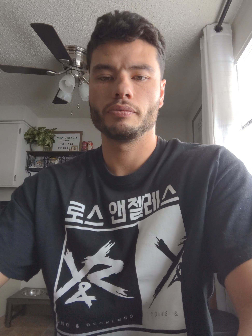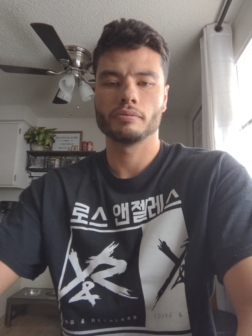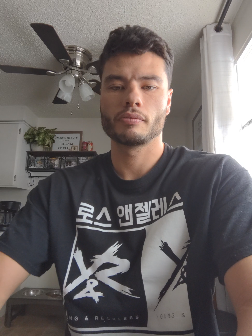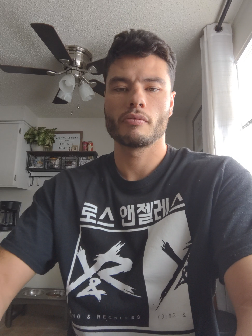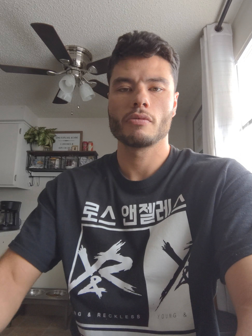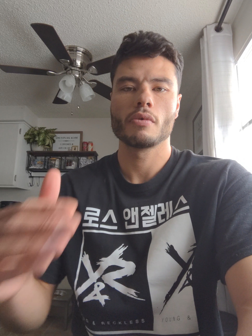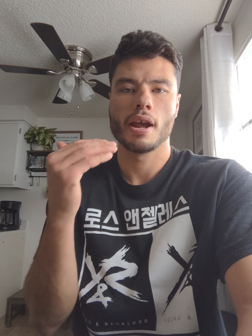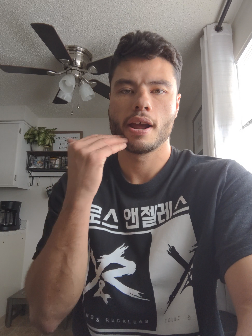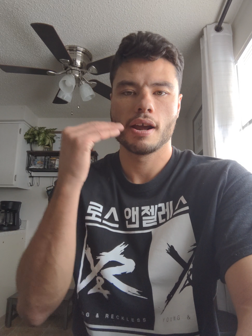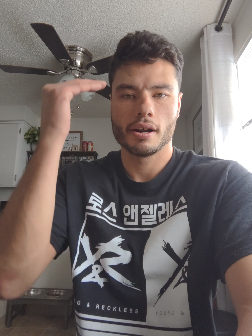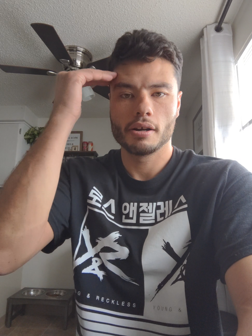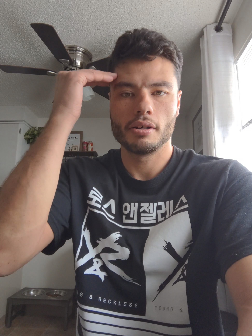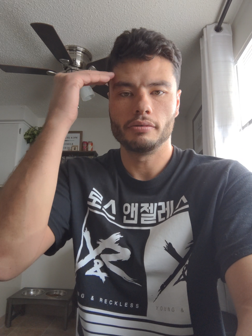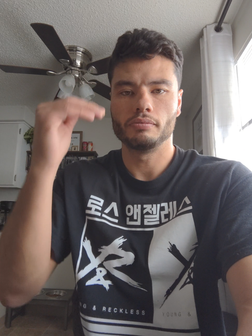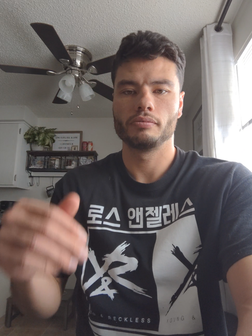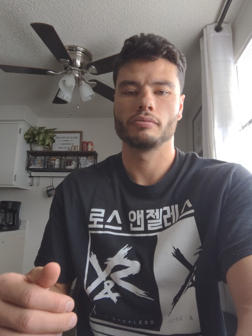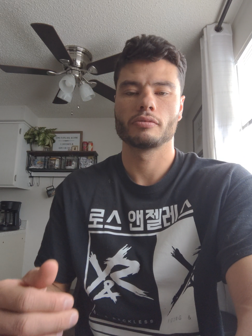head